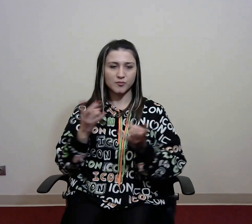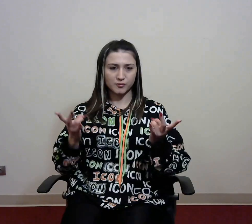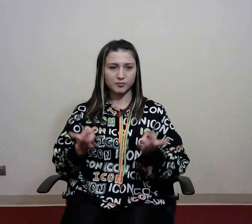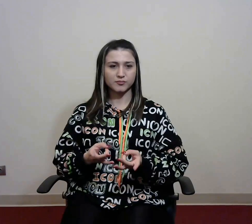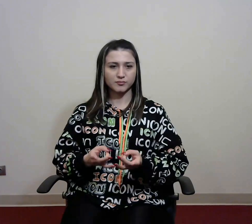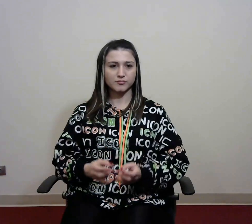lazım